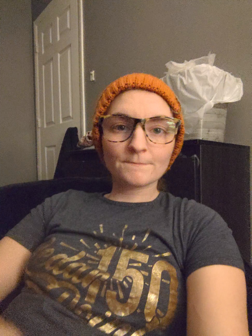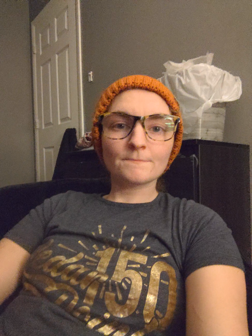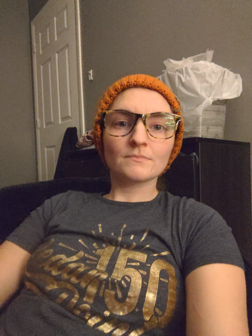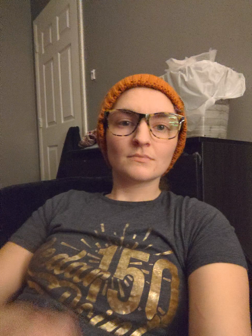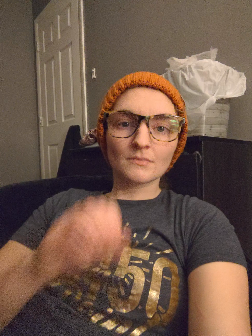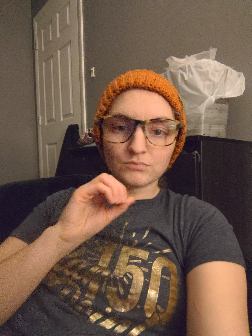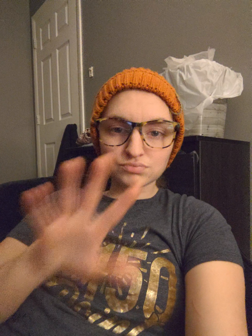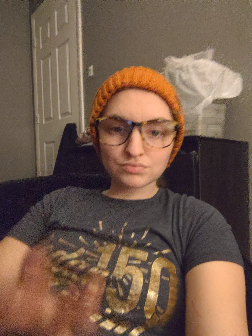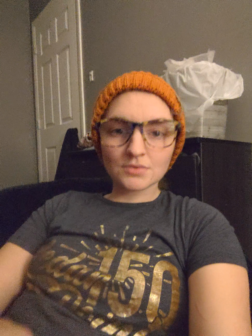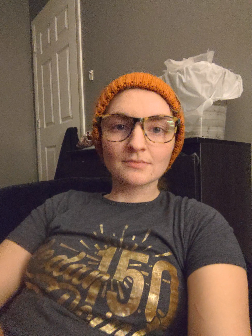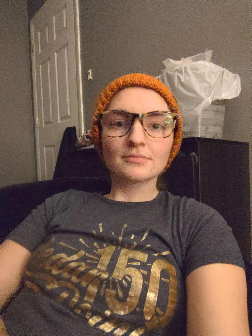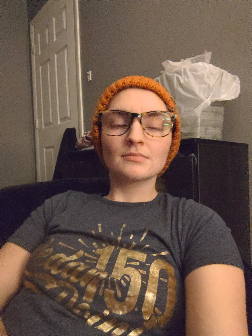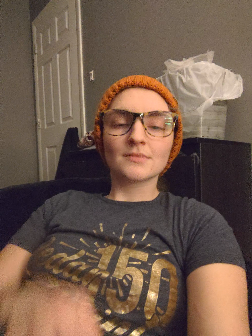blow